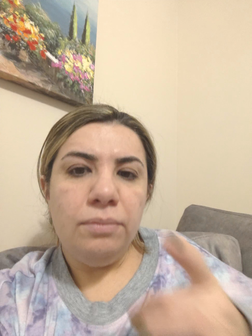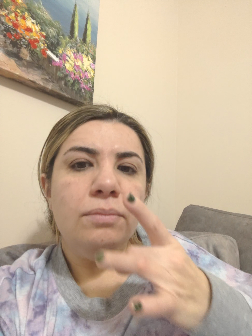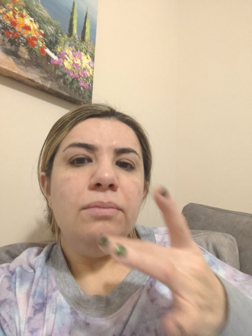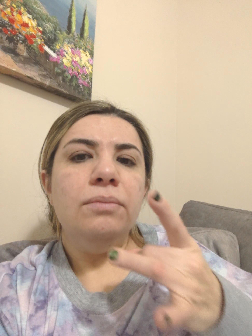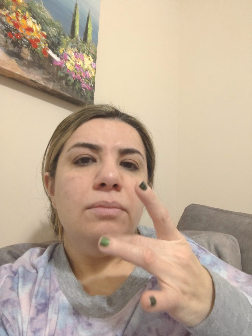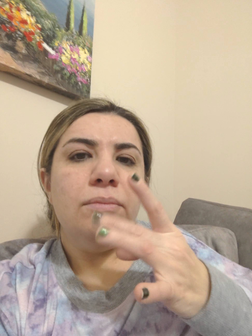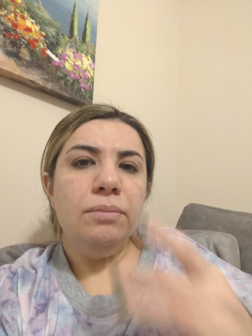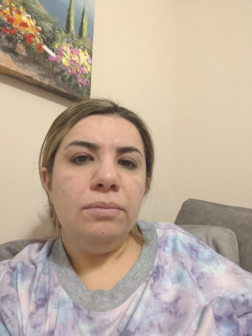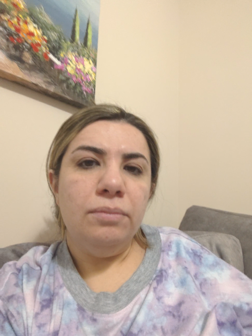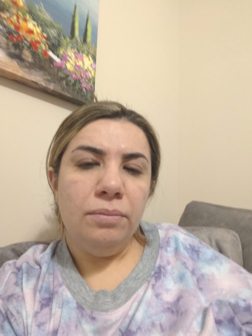snack